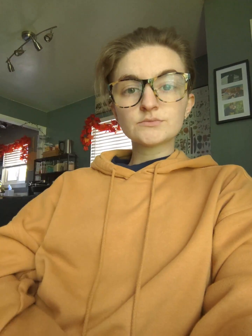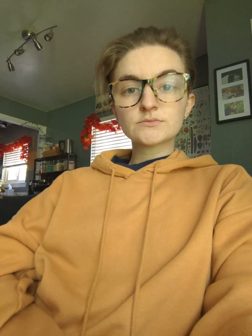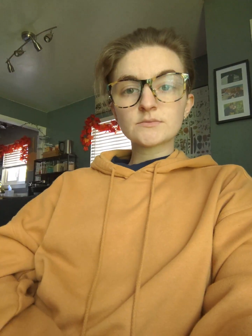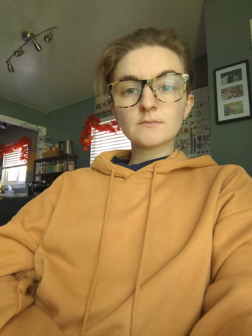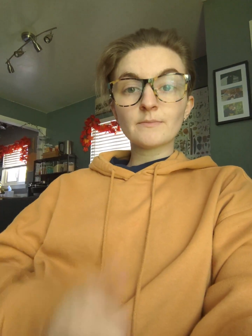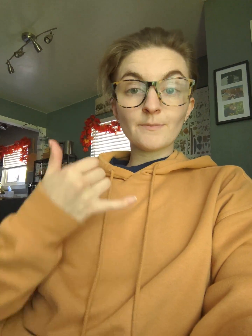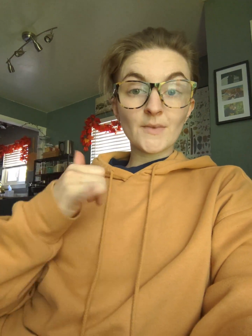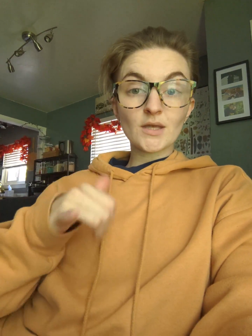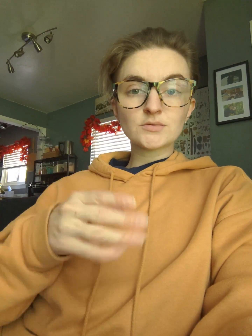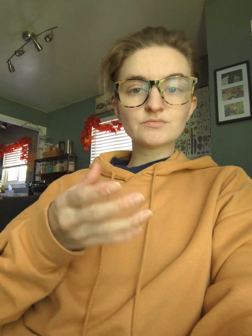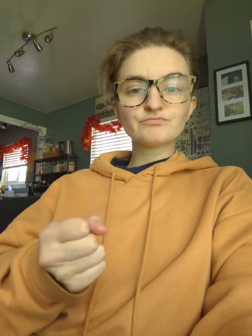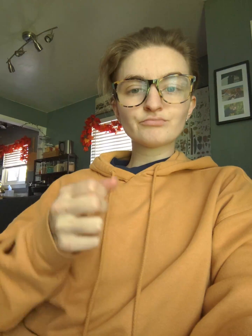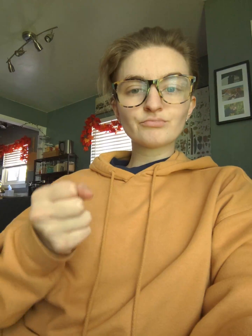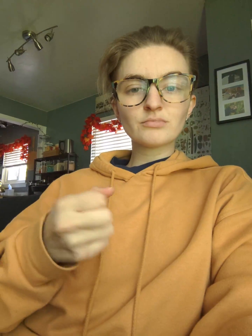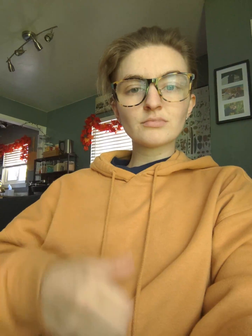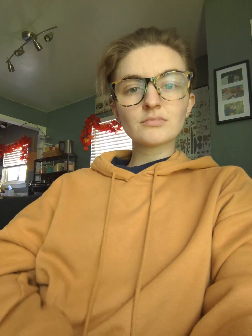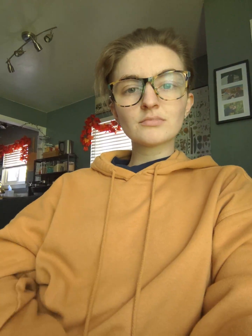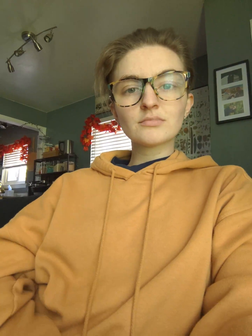play dough